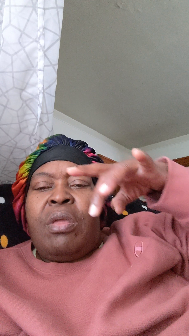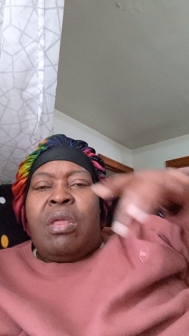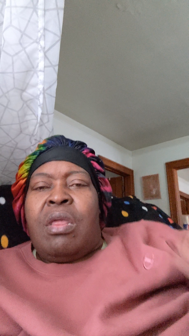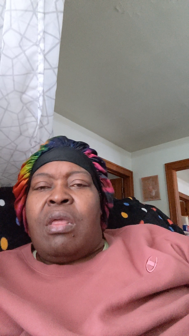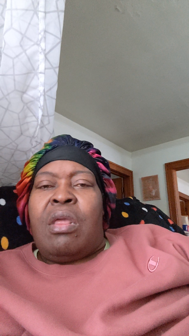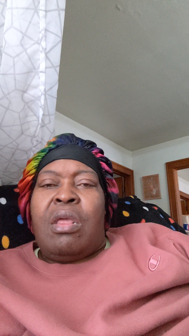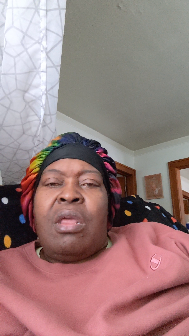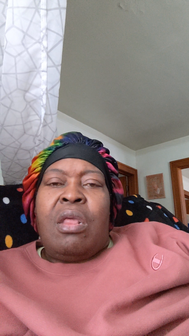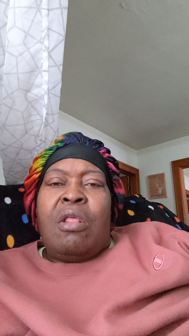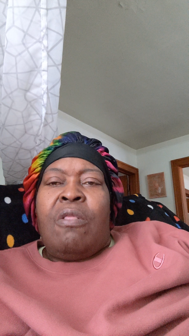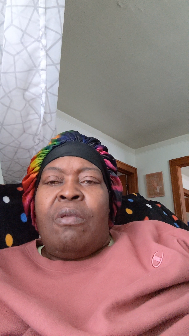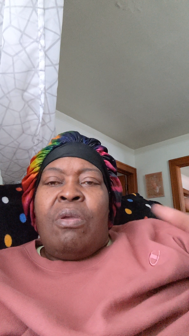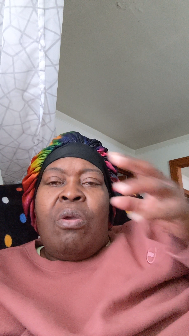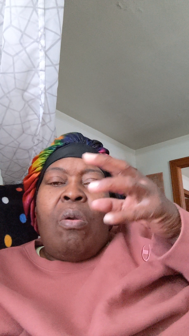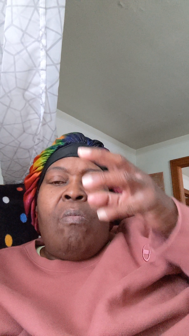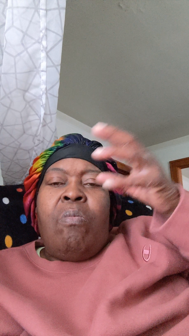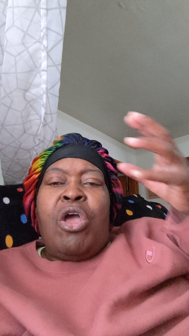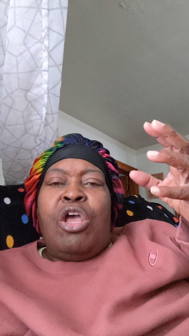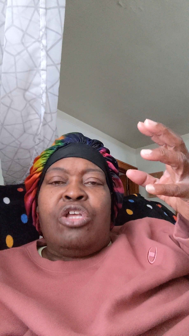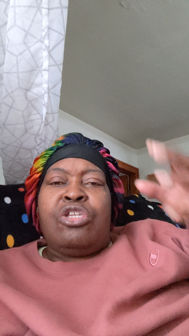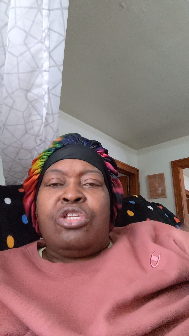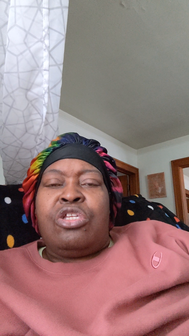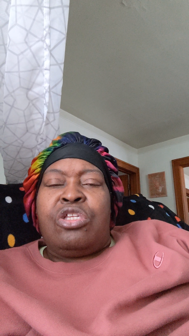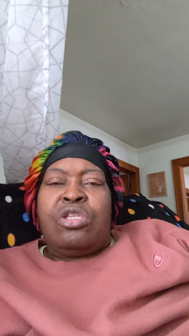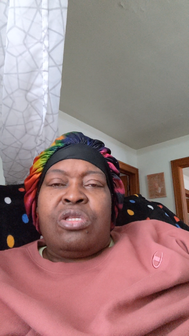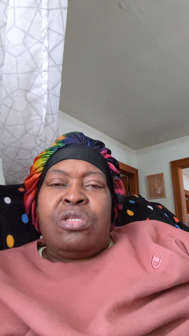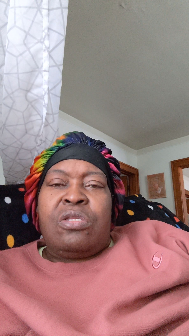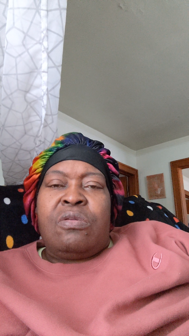much